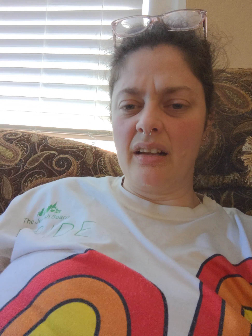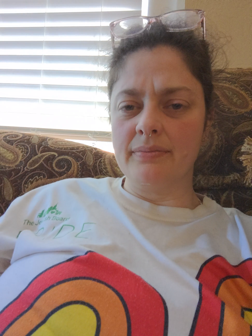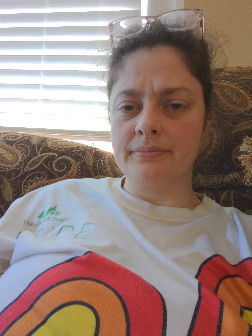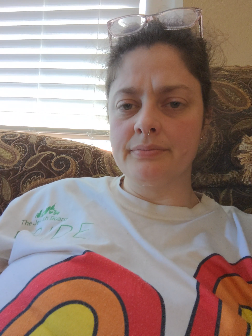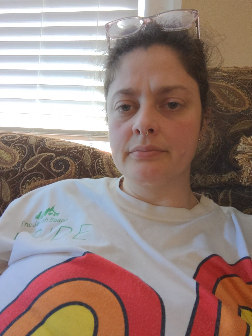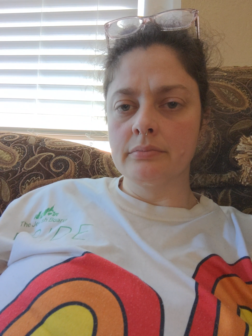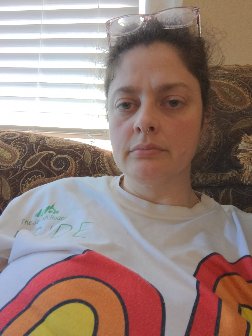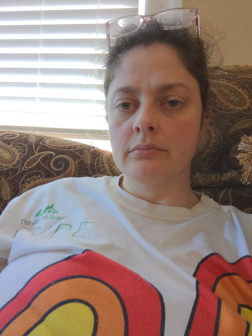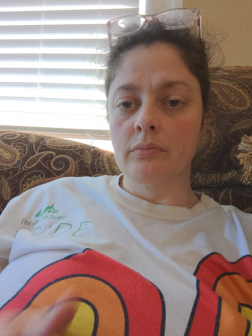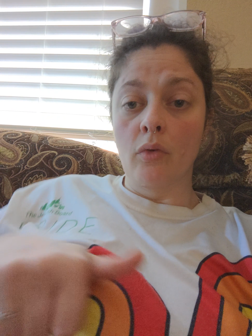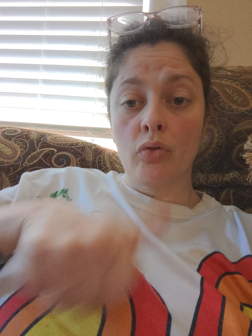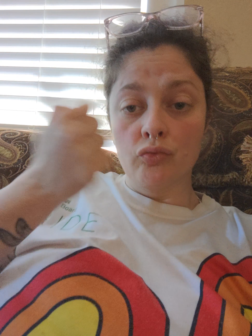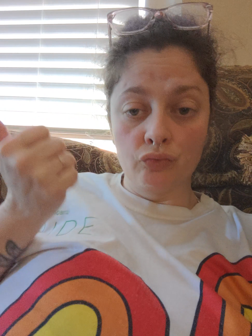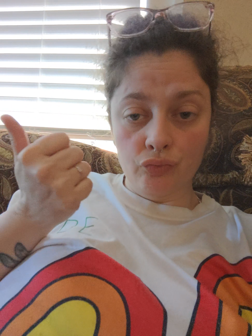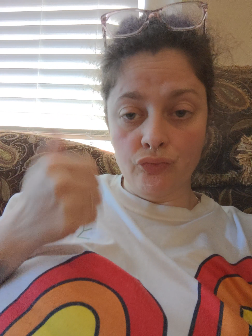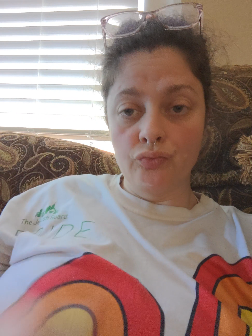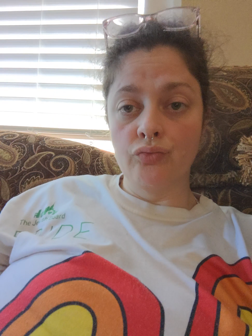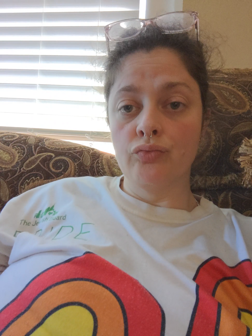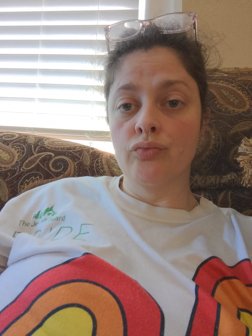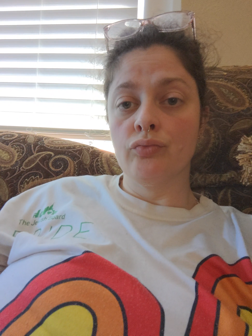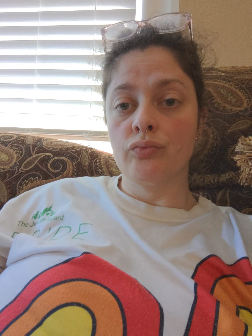another